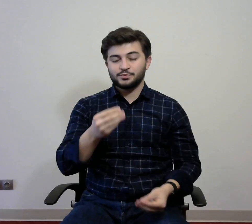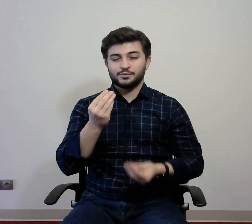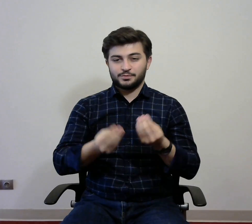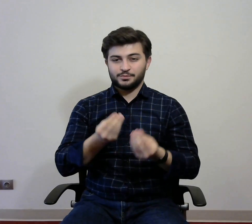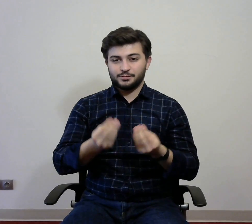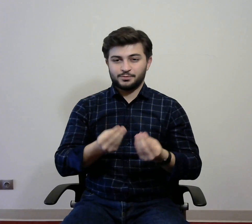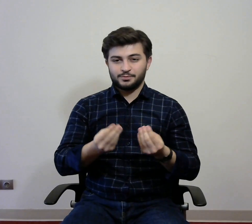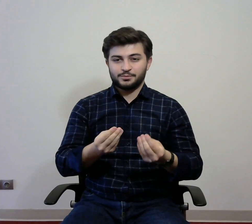oynamaq